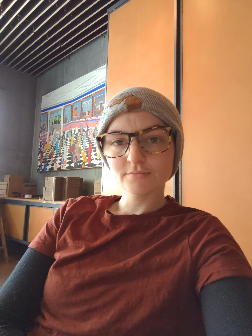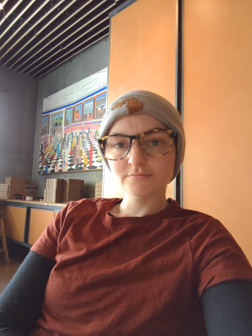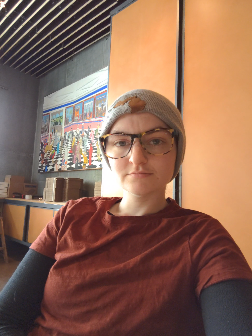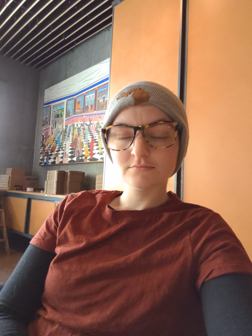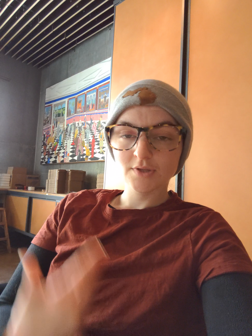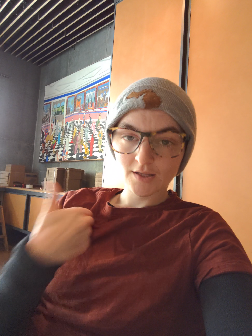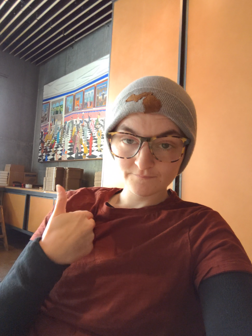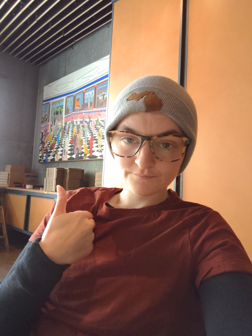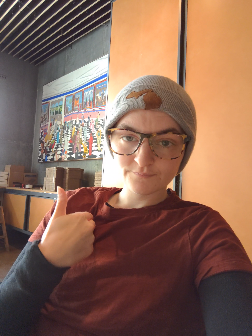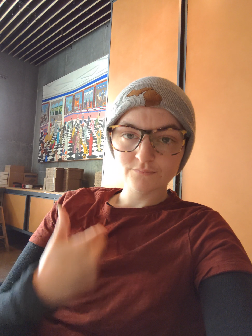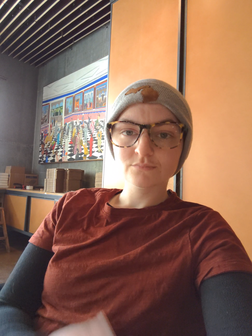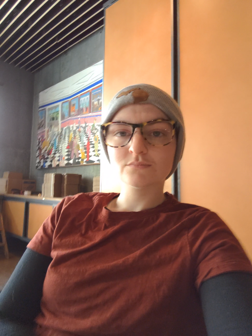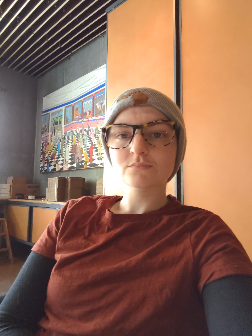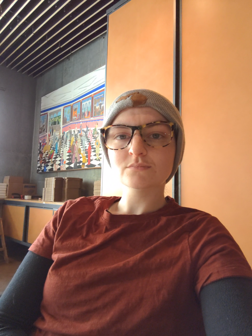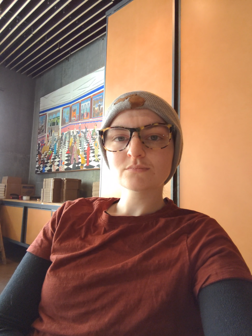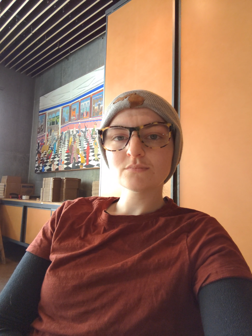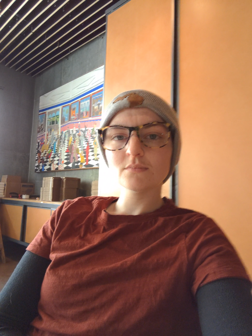have to